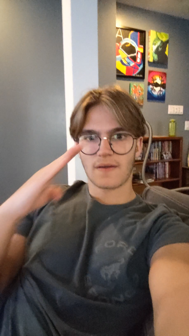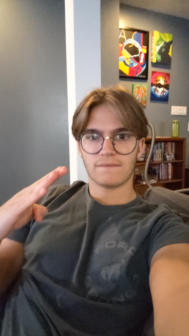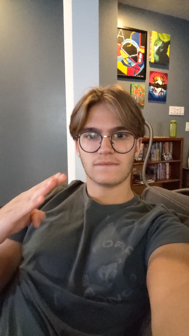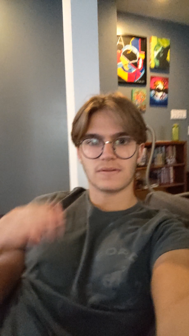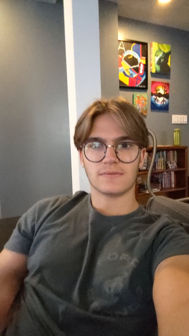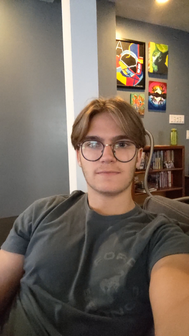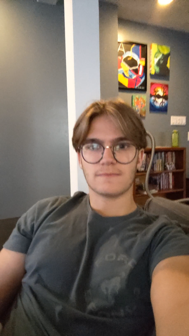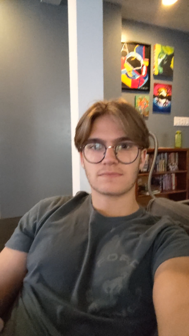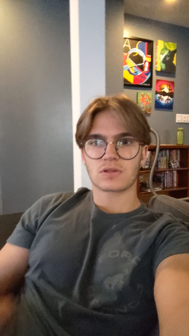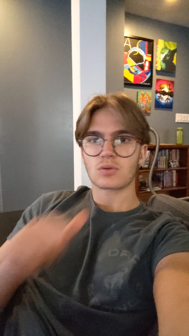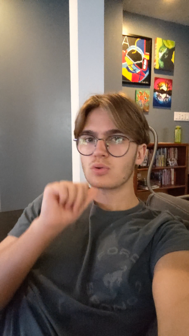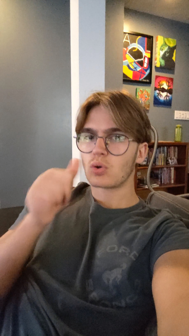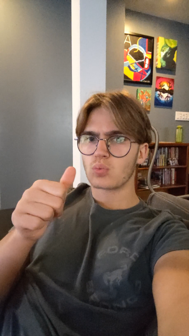don't